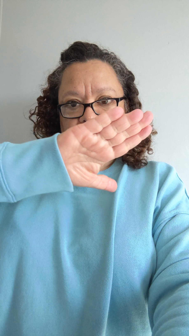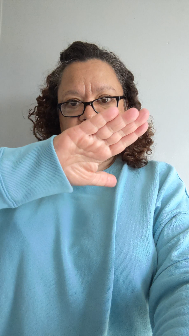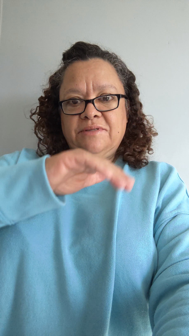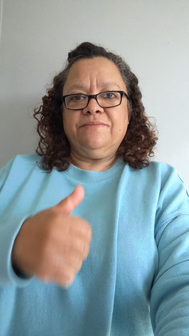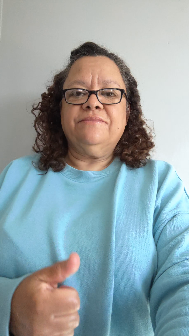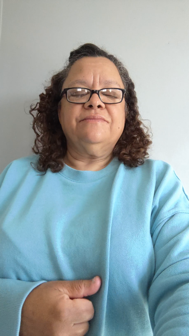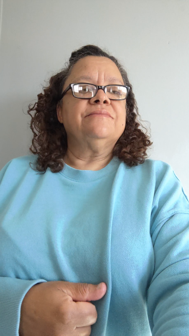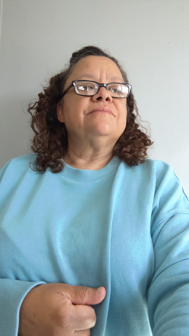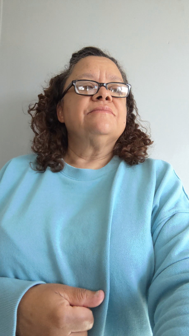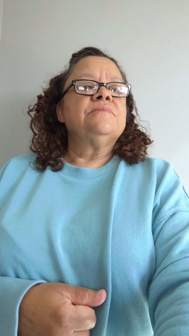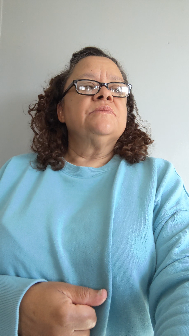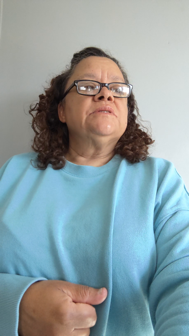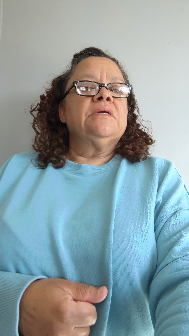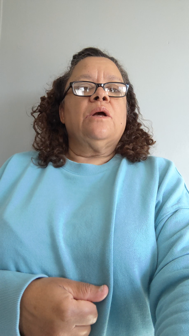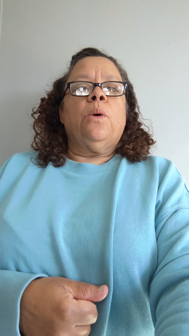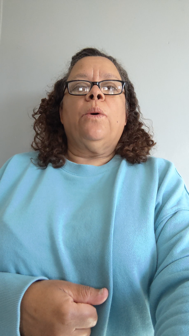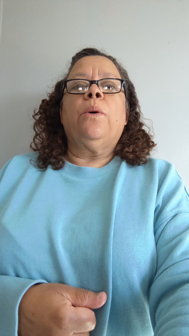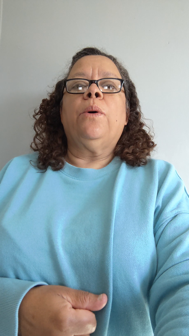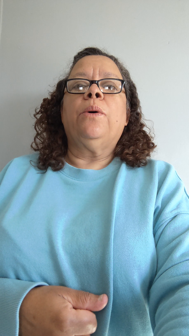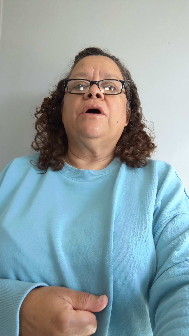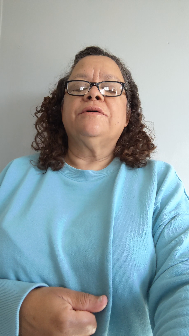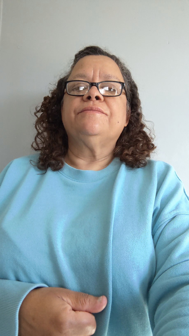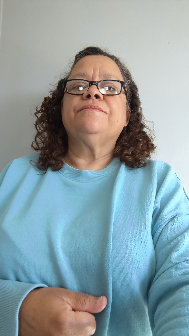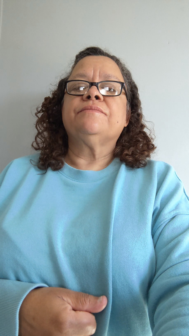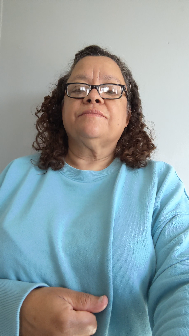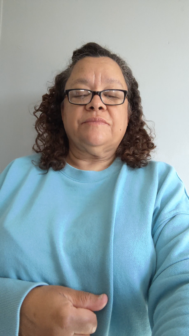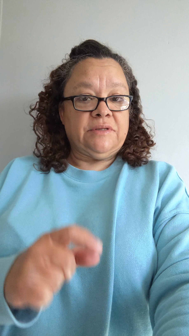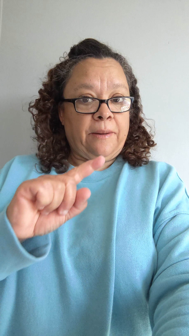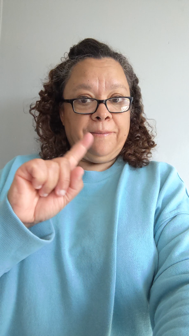but